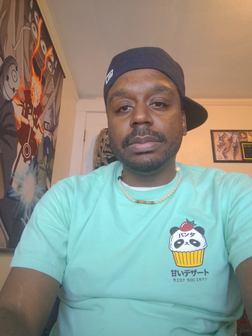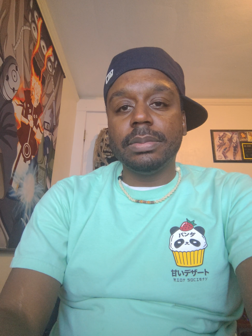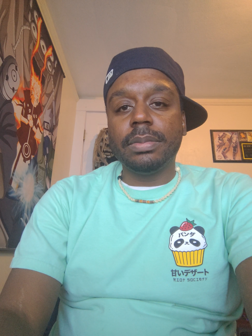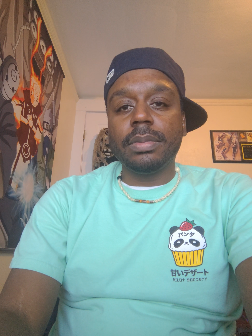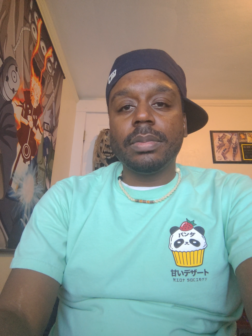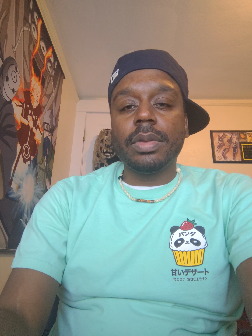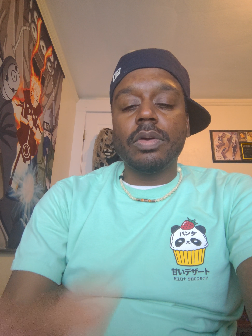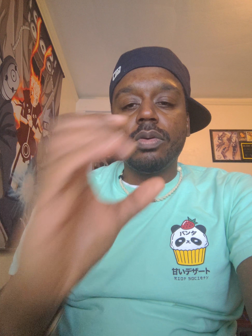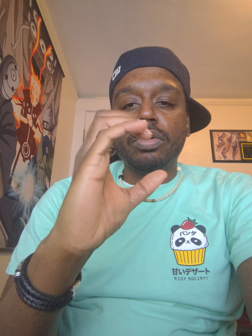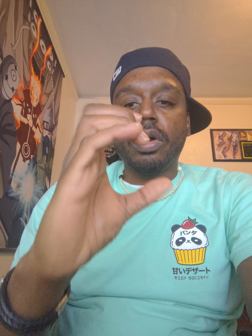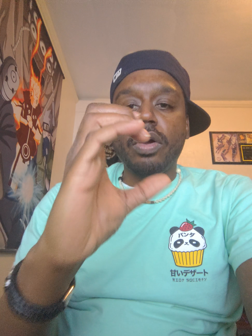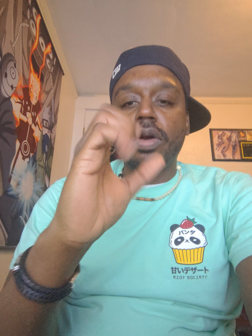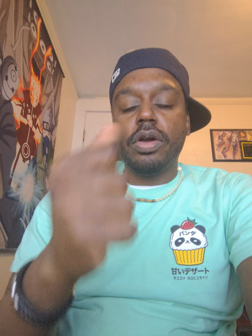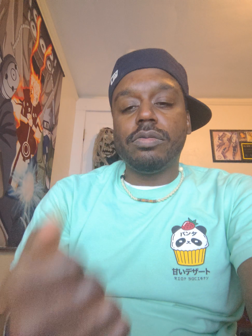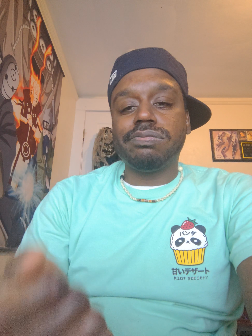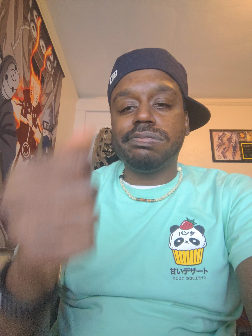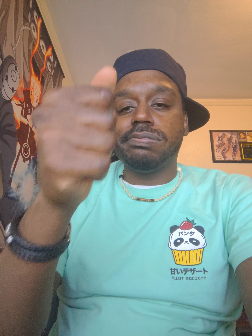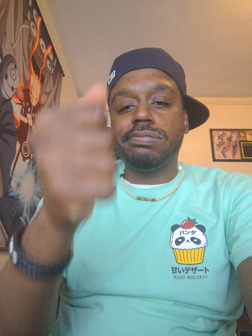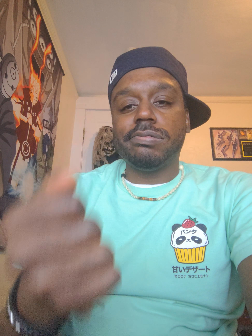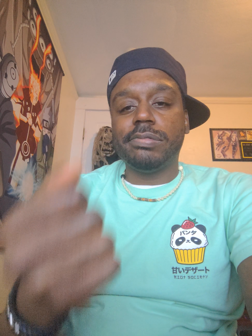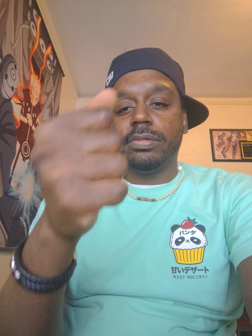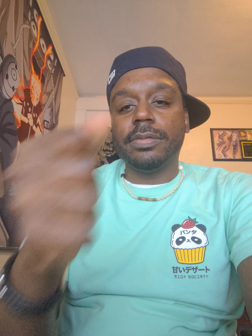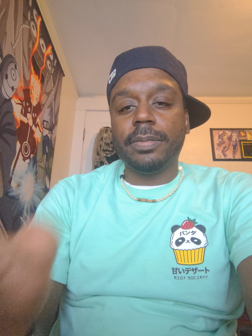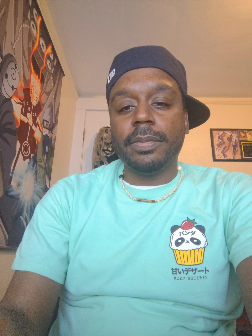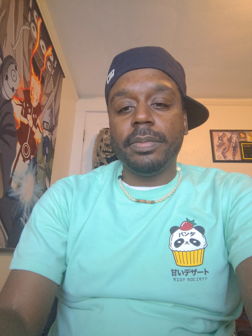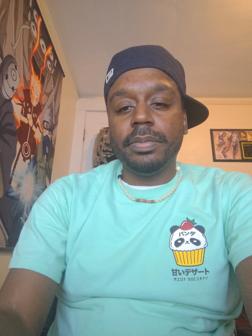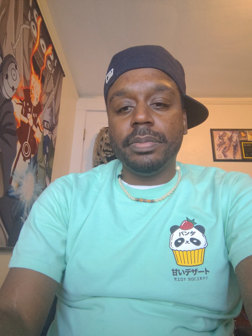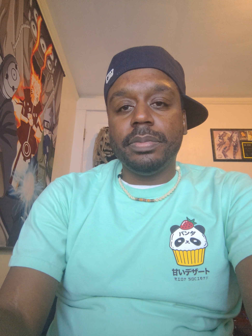car